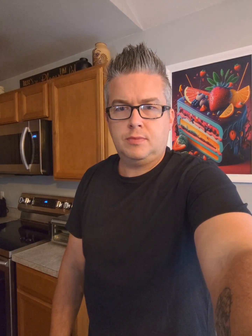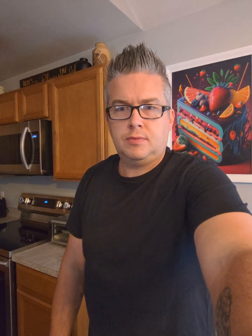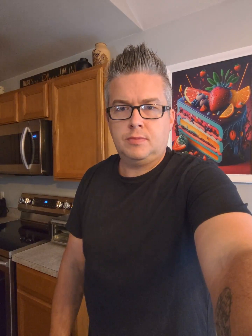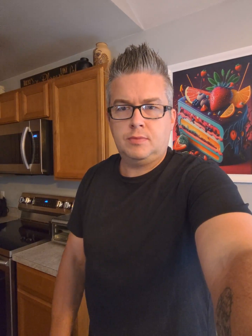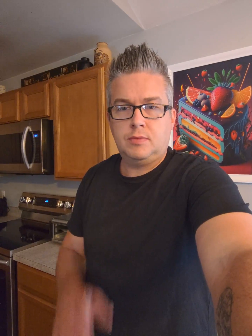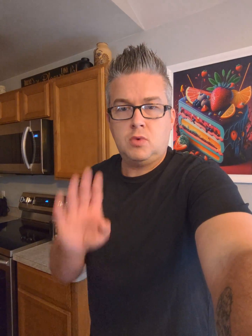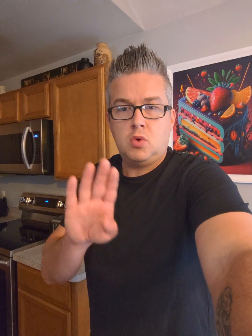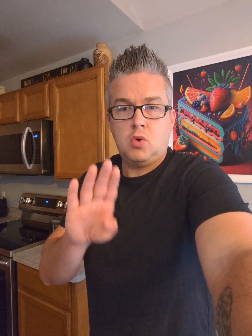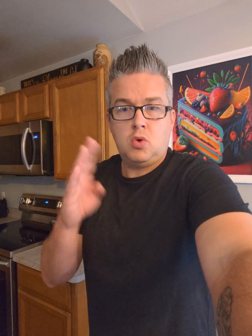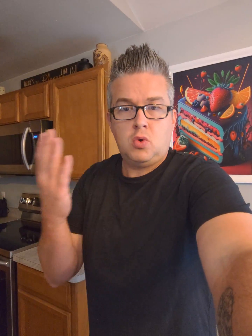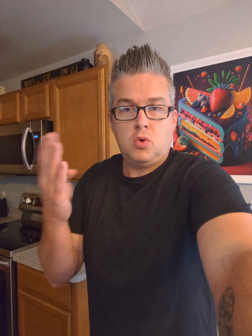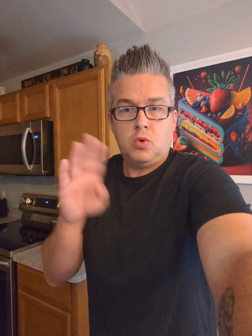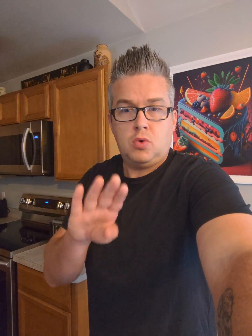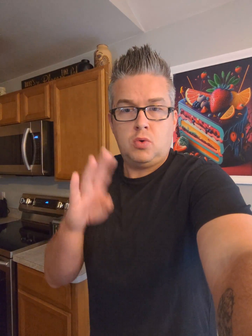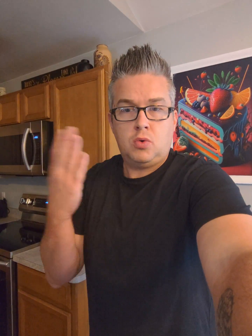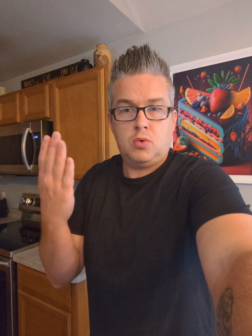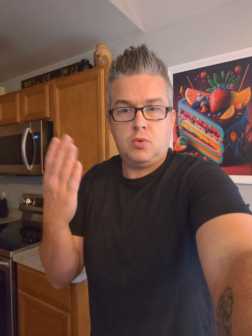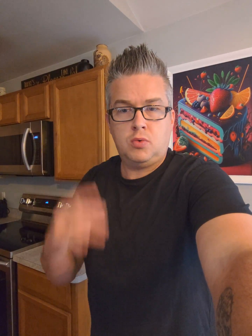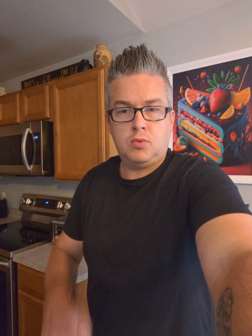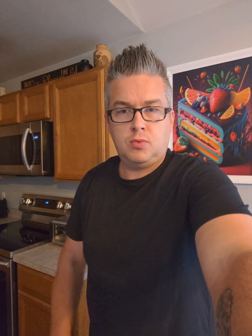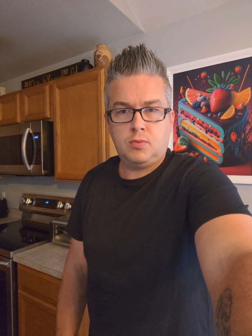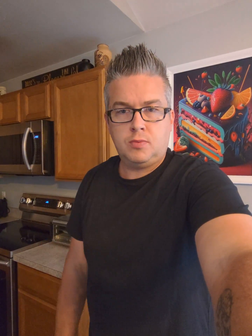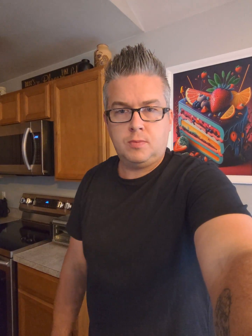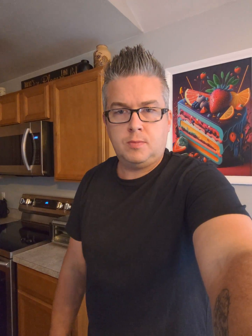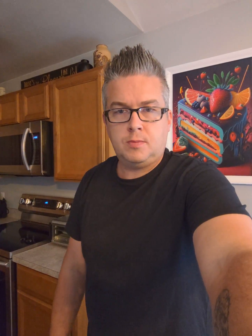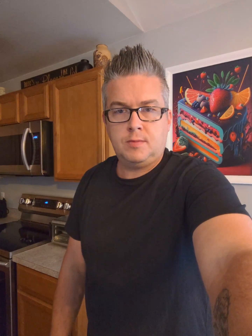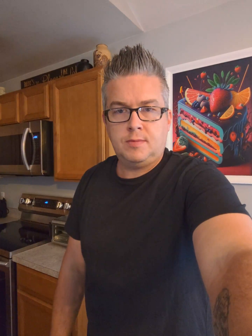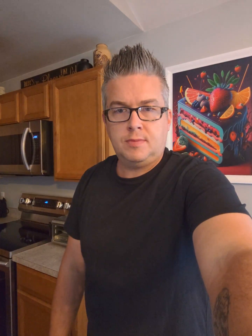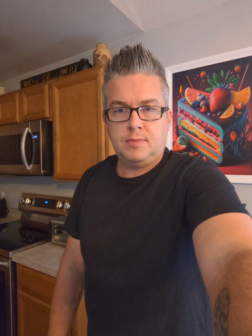door